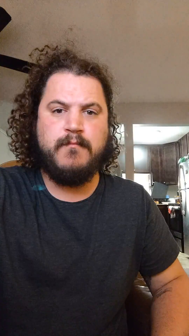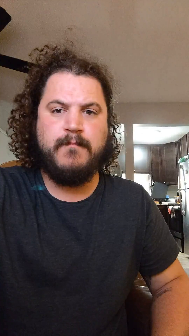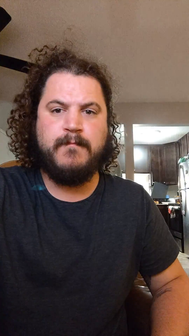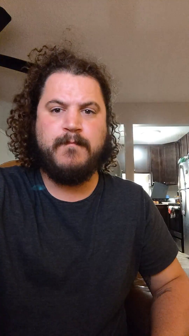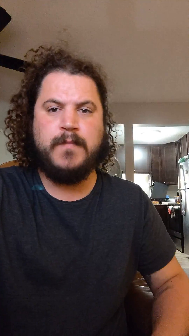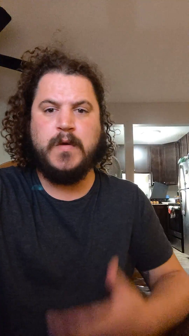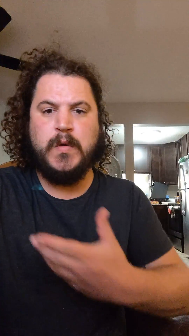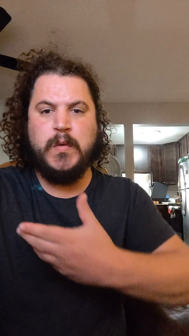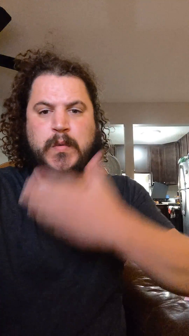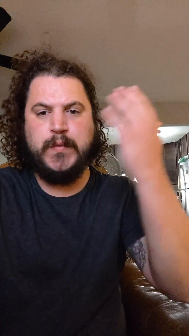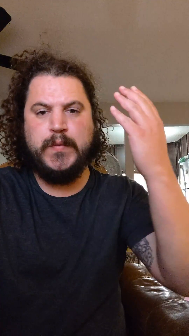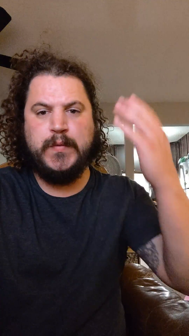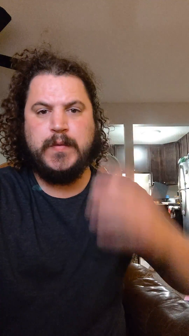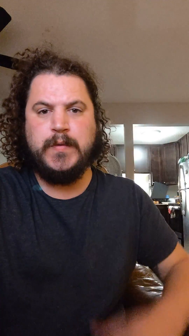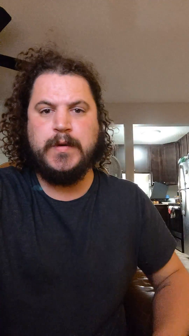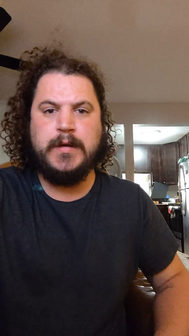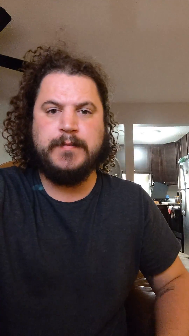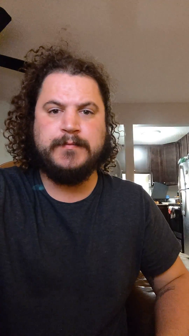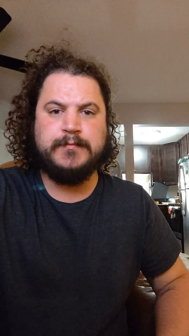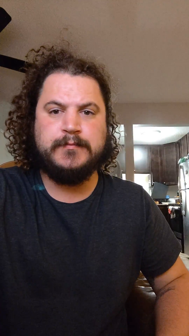all gone